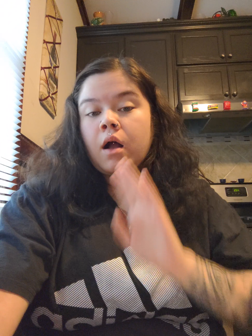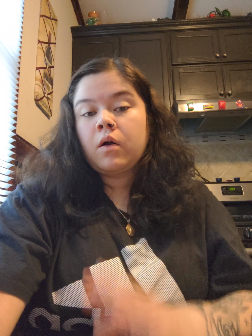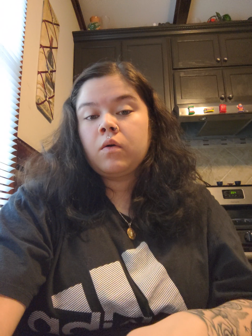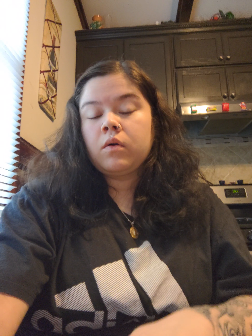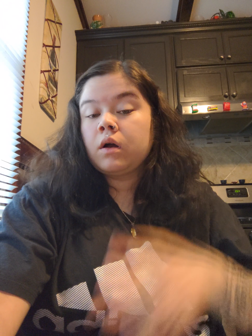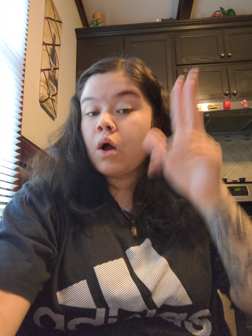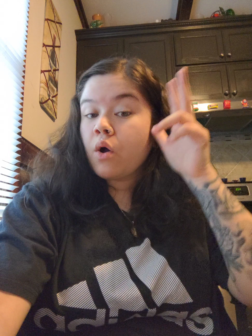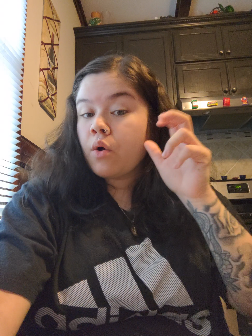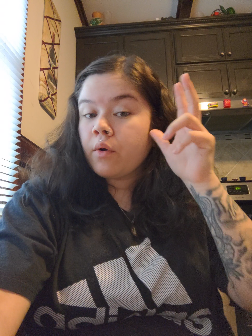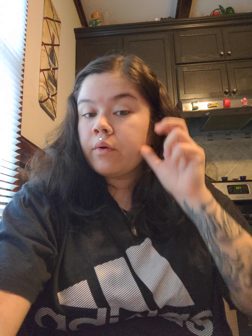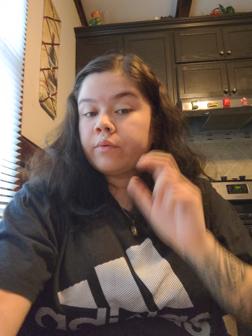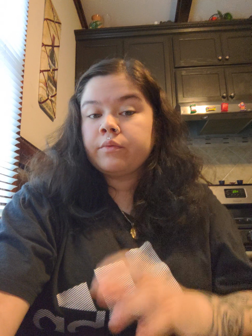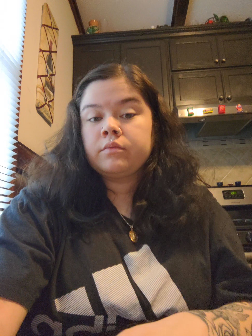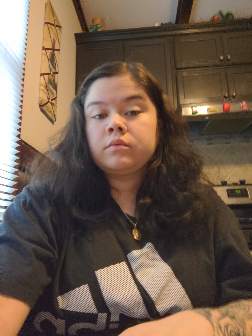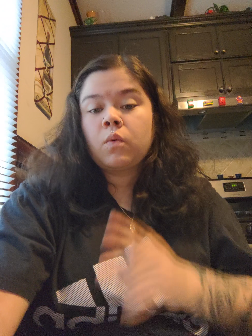hear